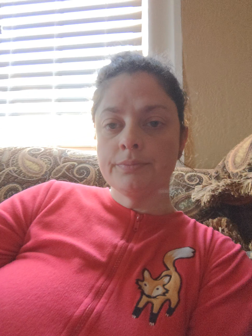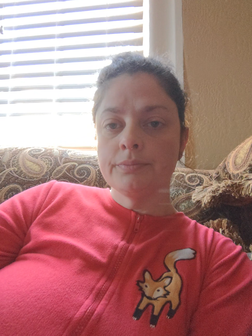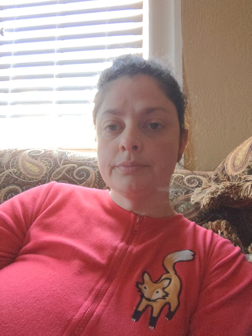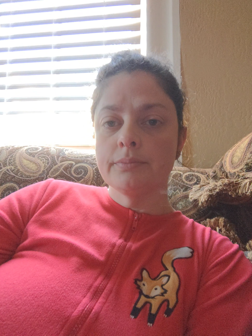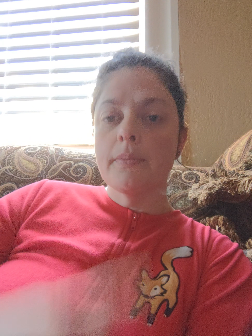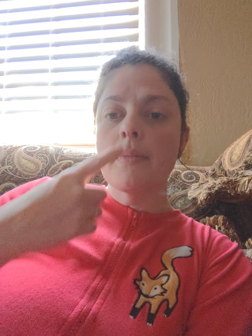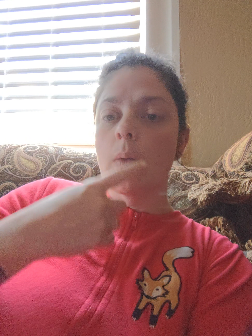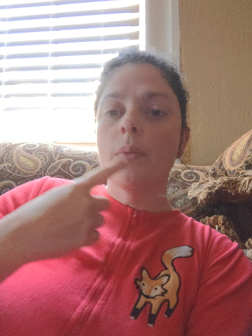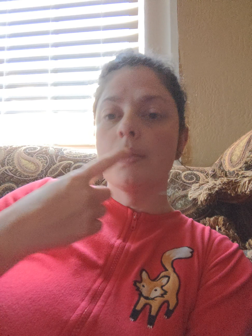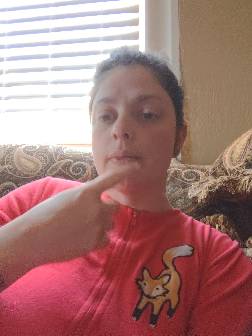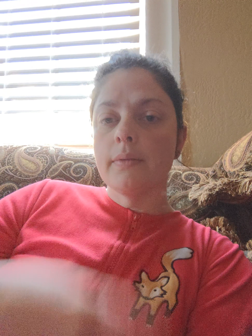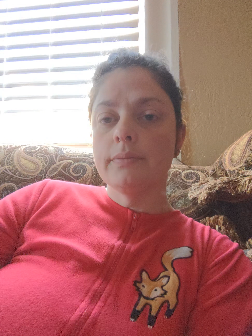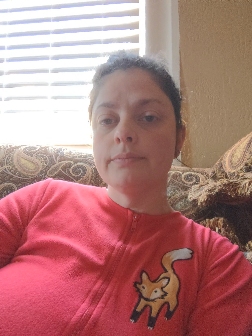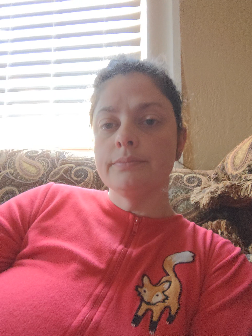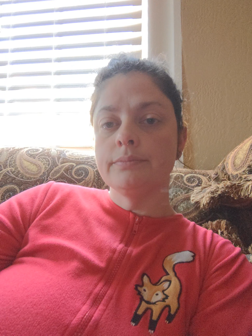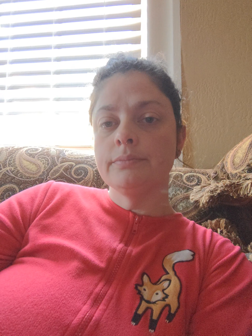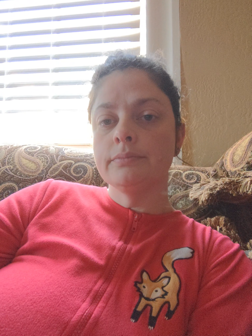mouth